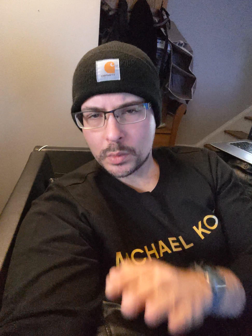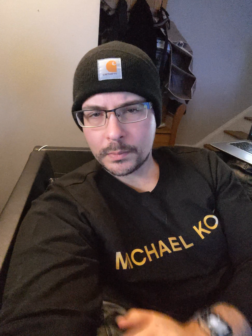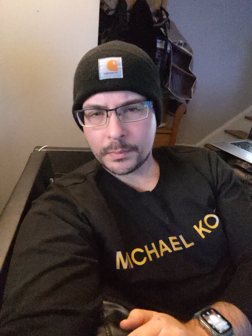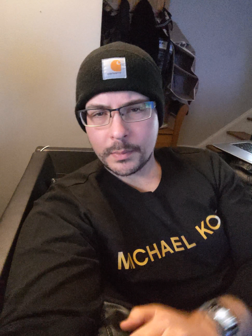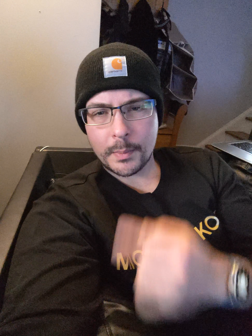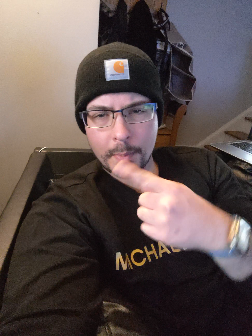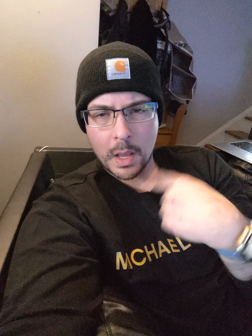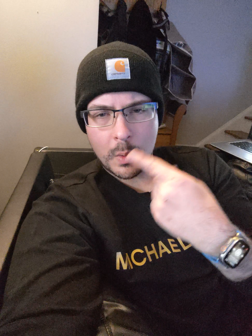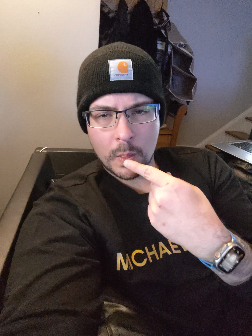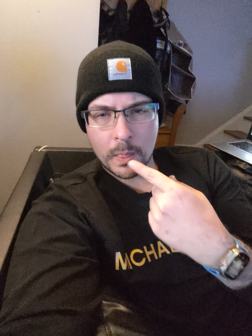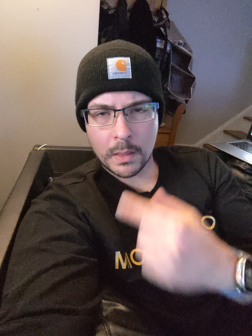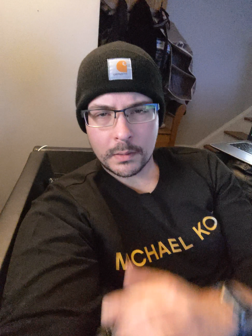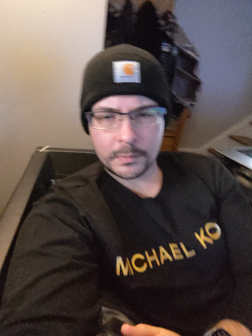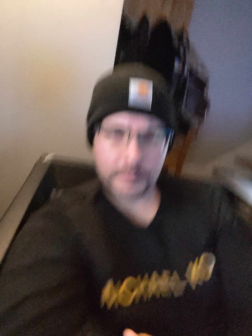mouth